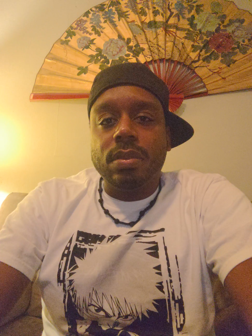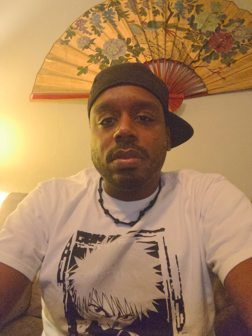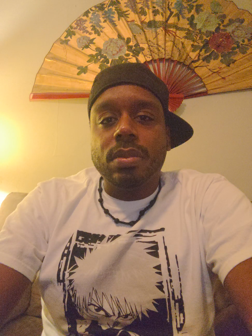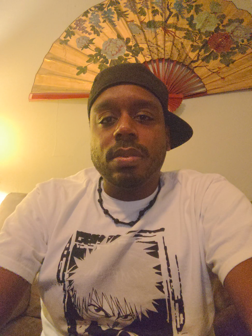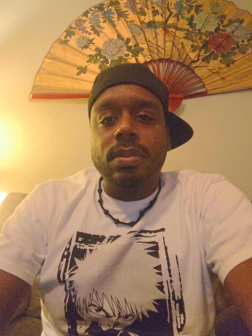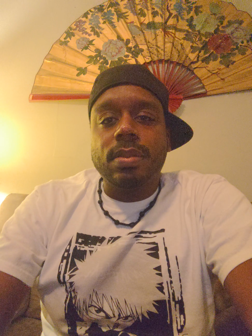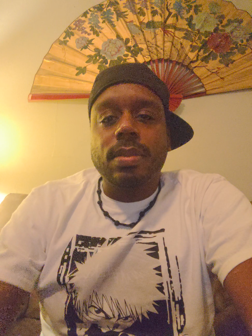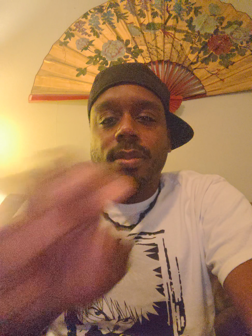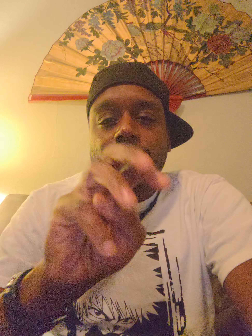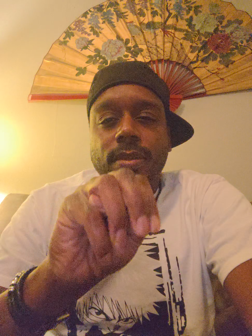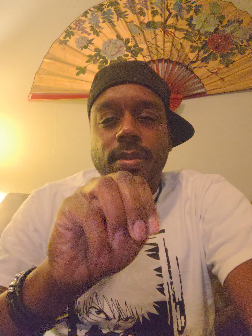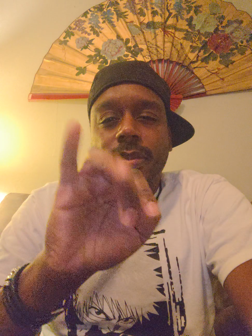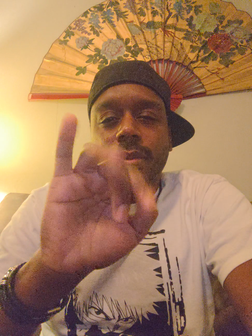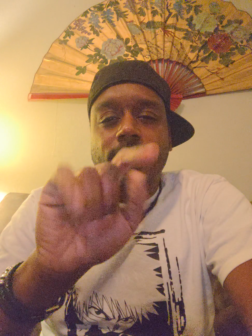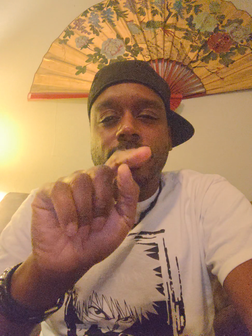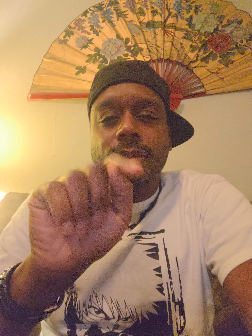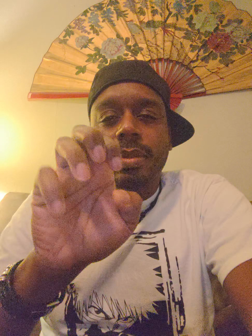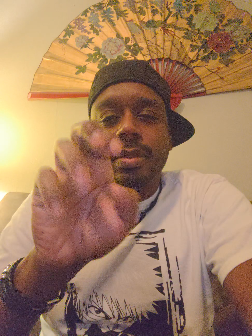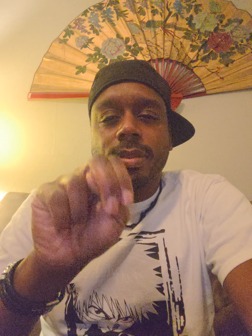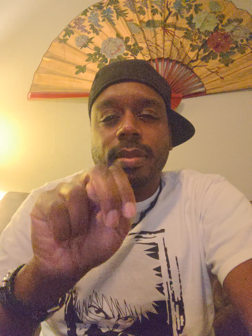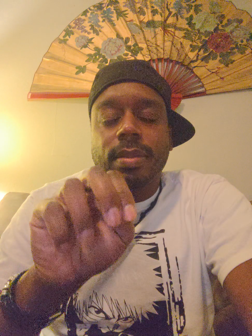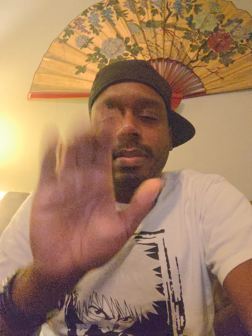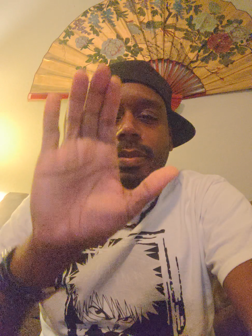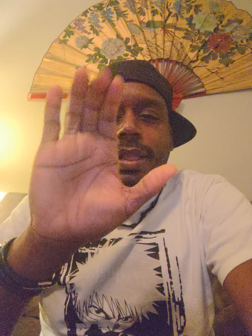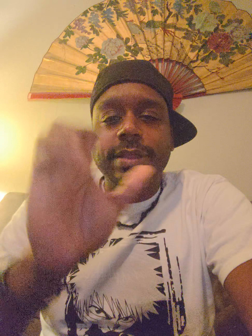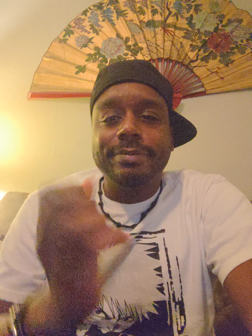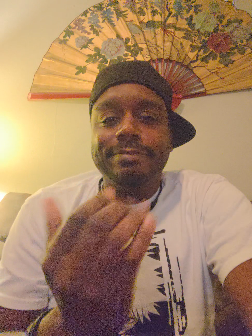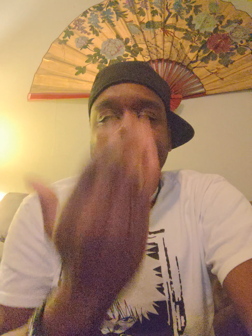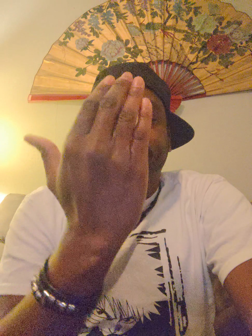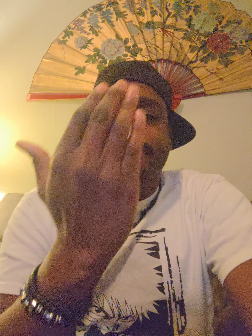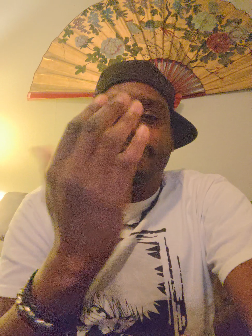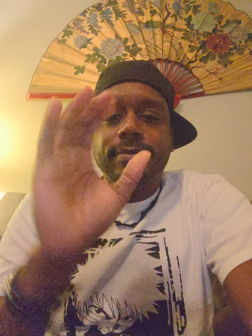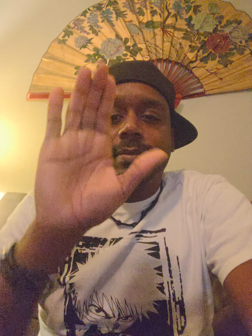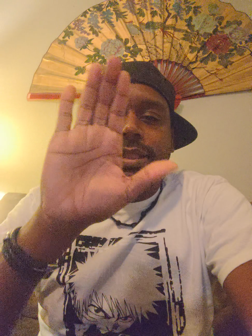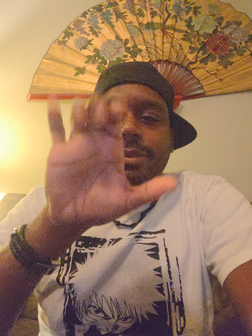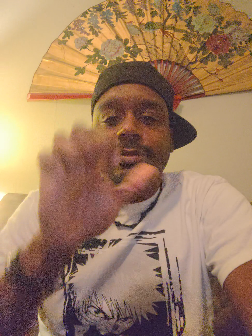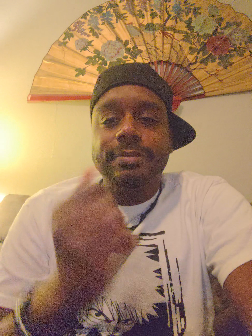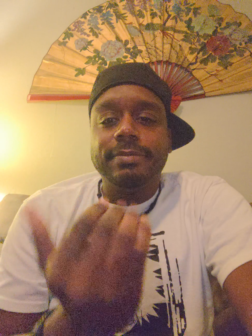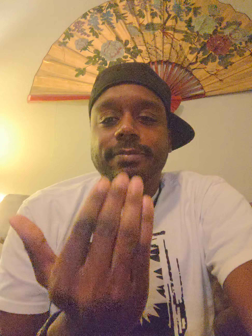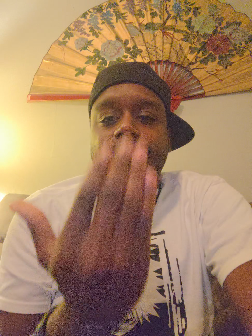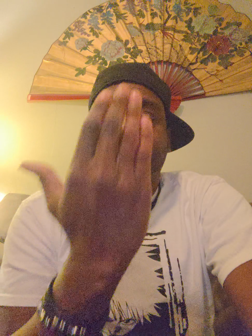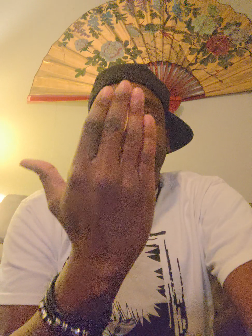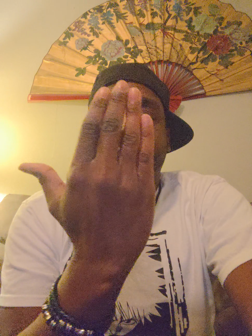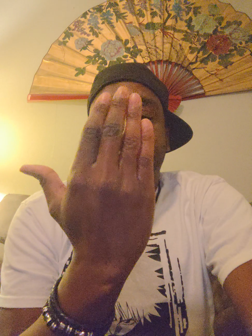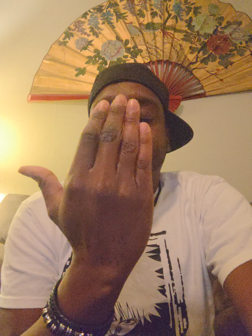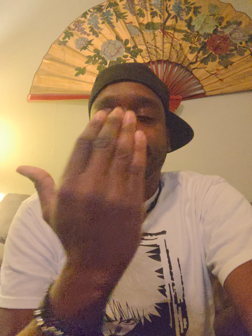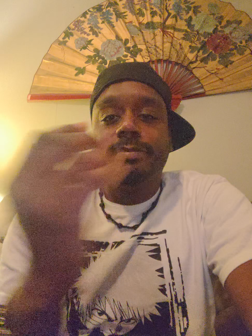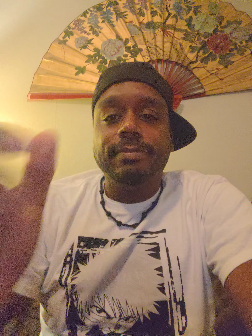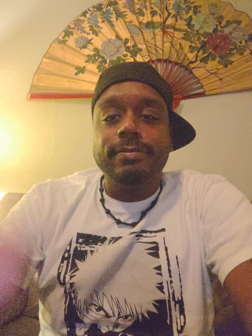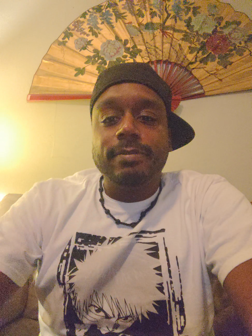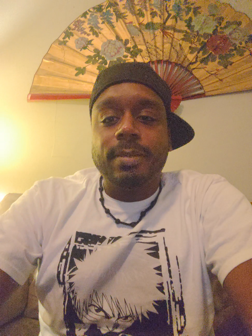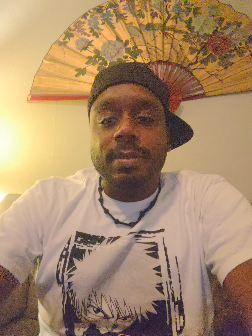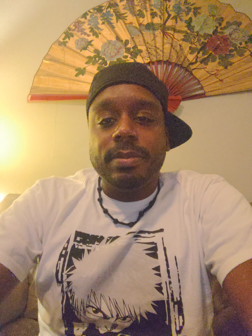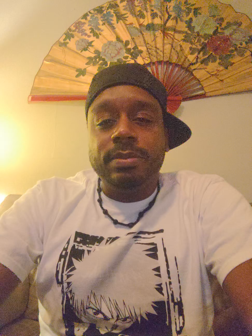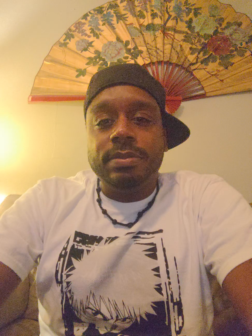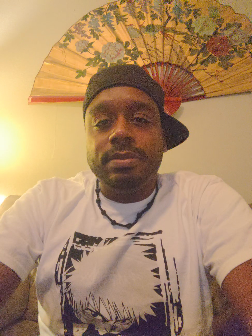mitten